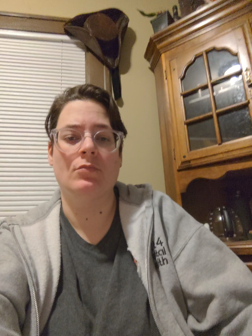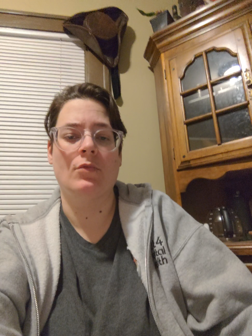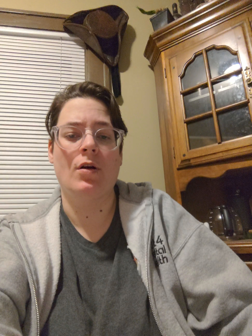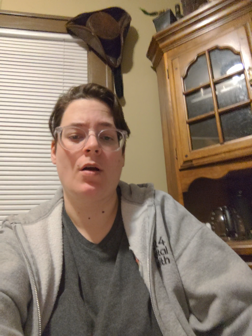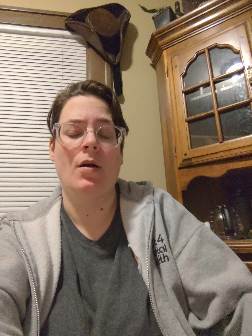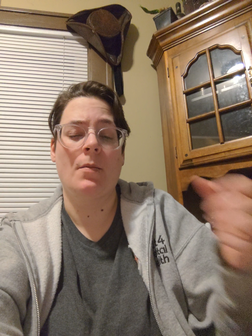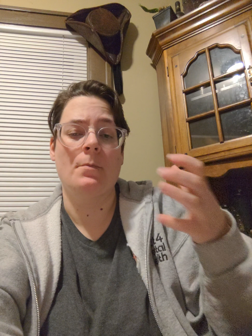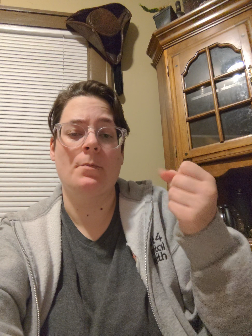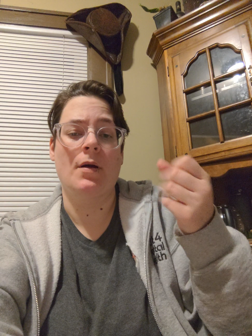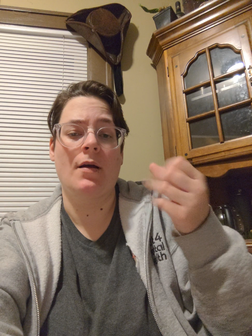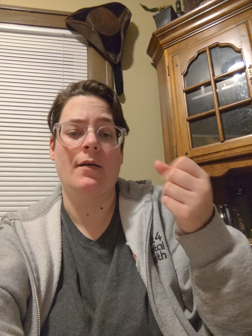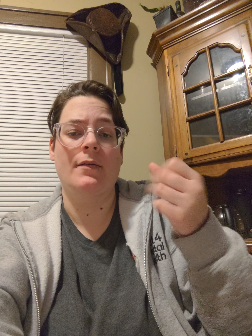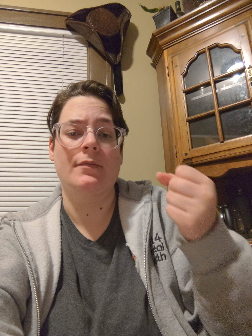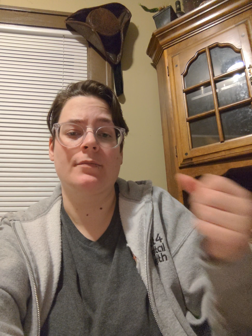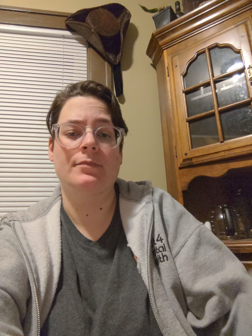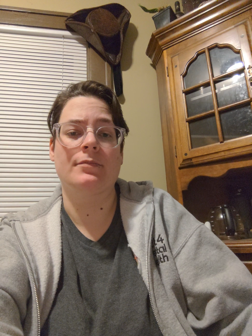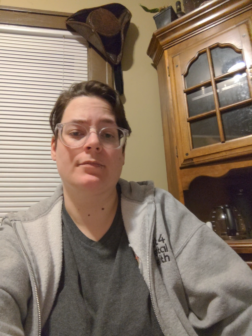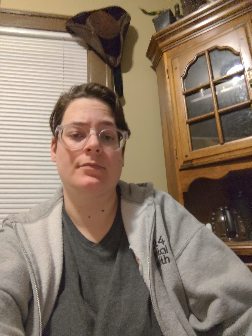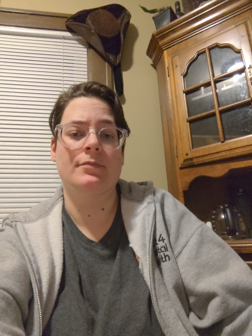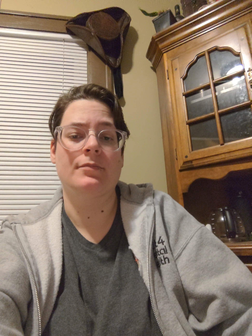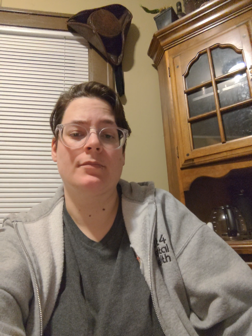milk